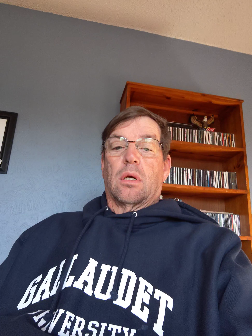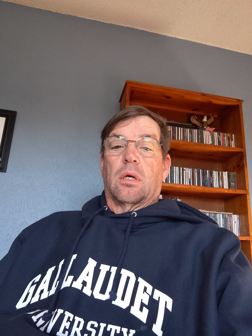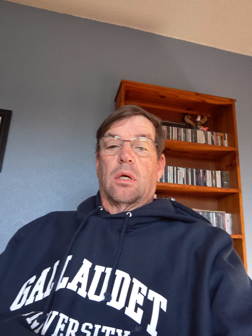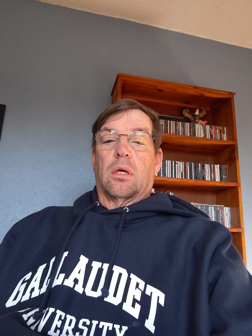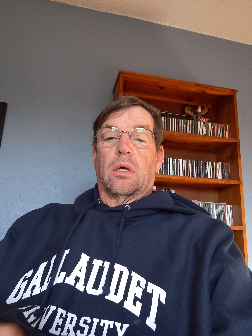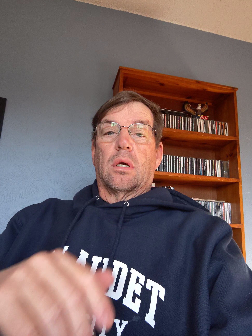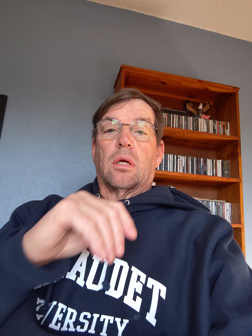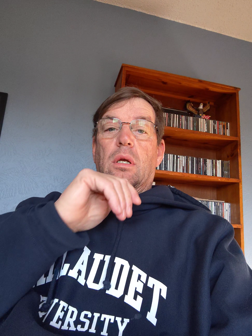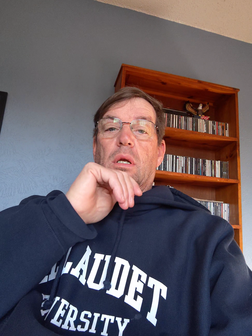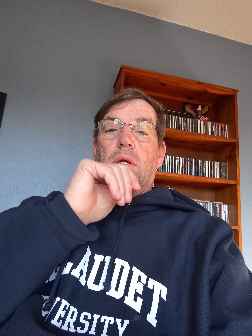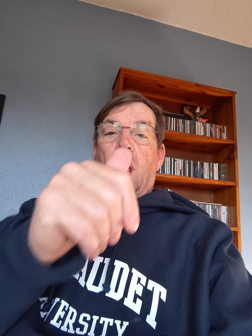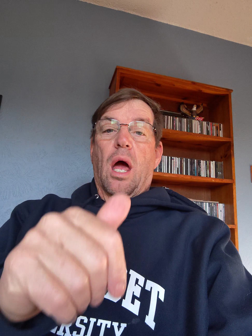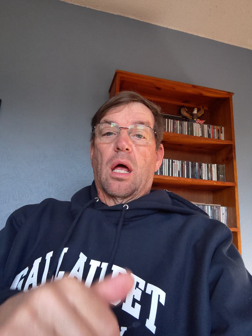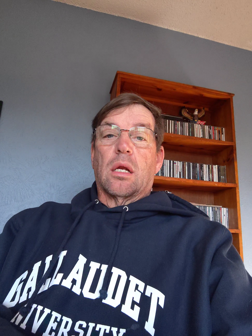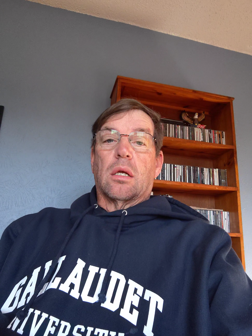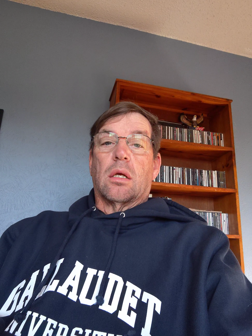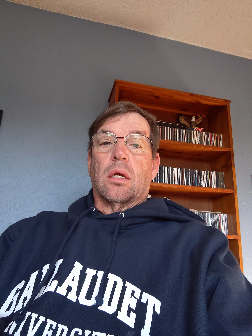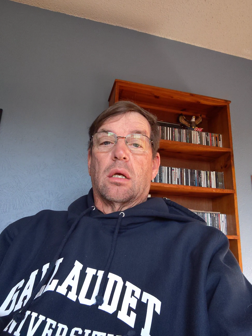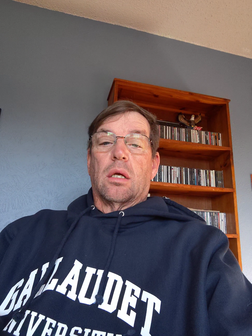not